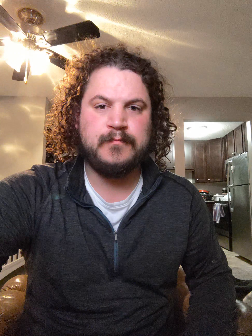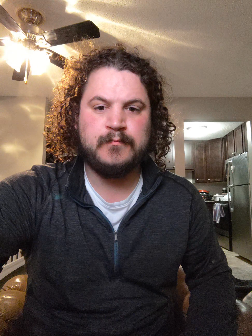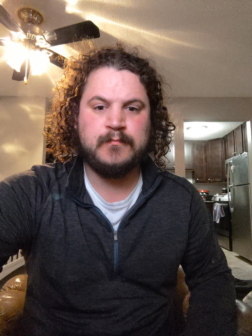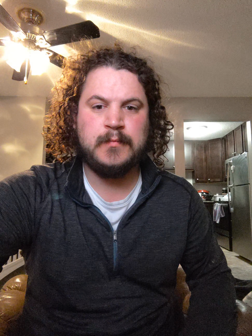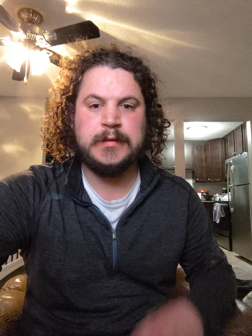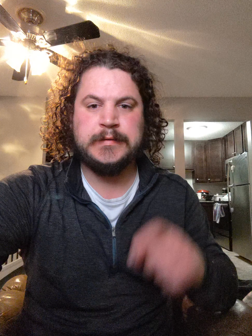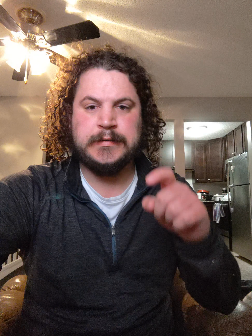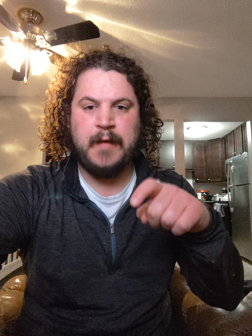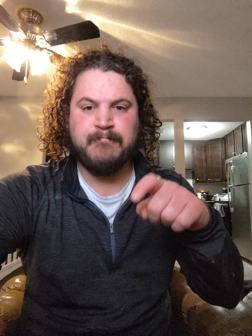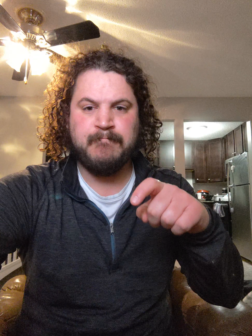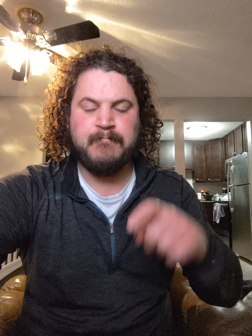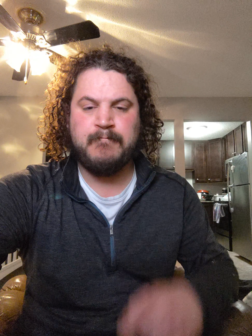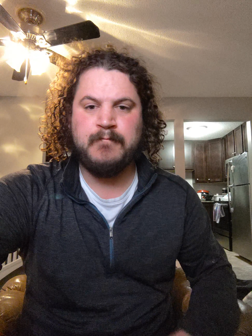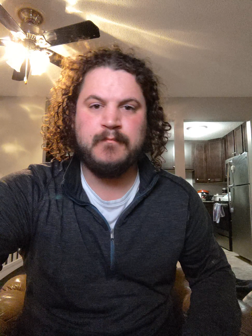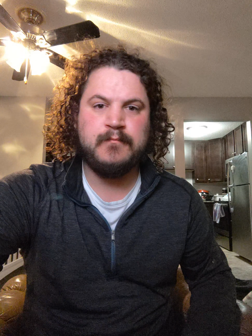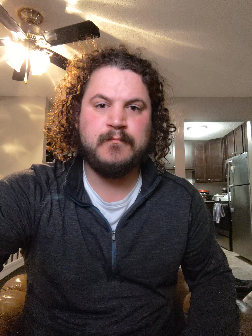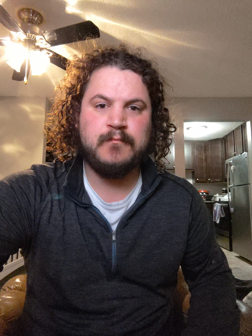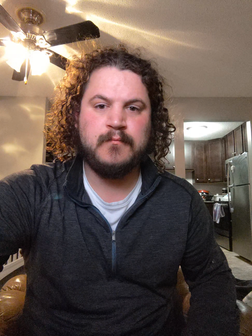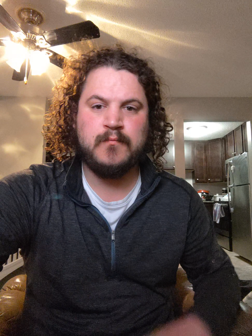time